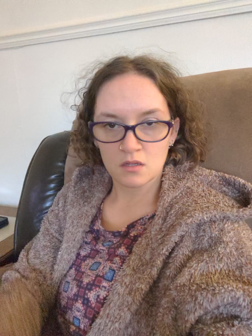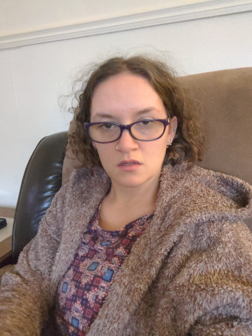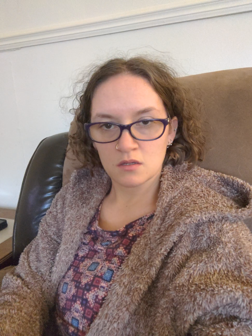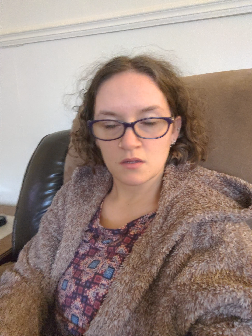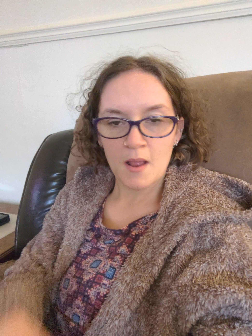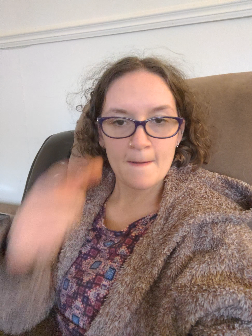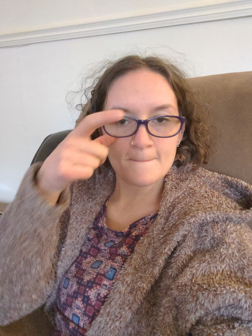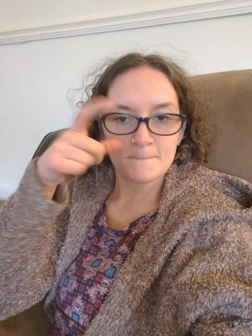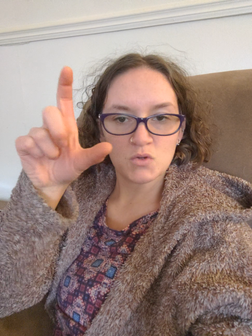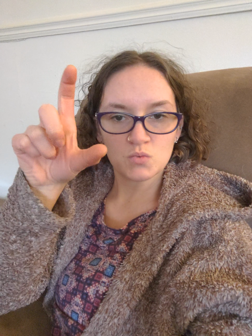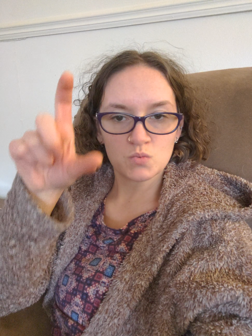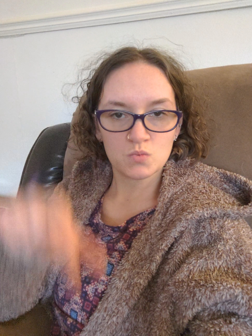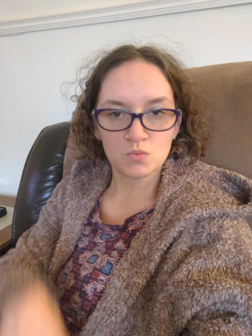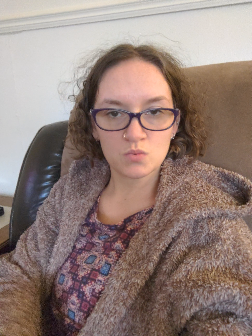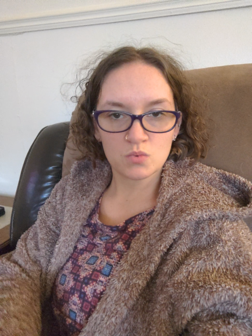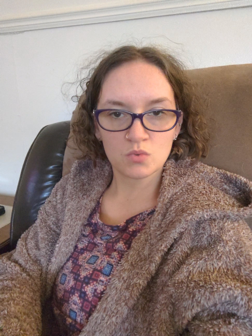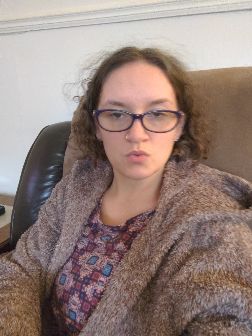moon